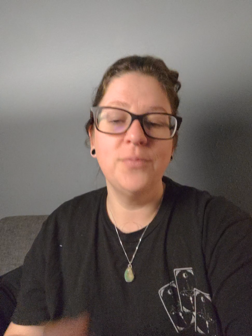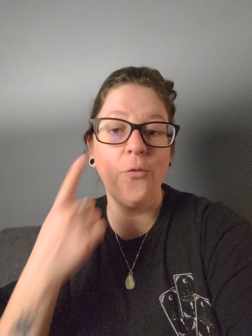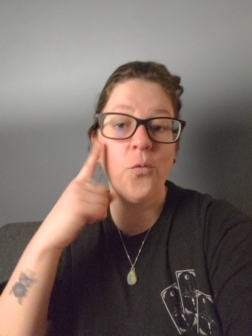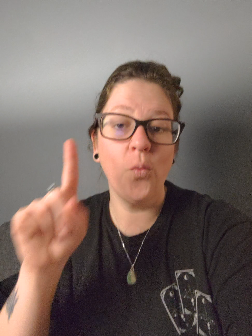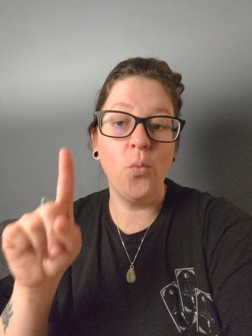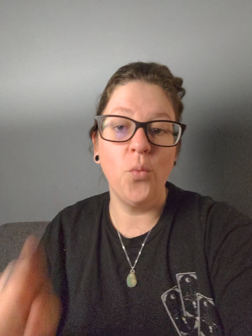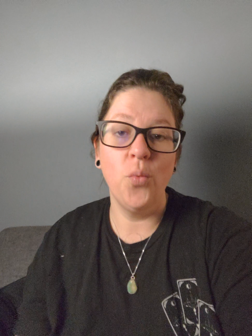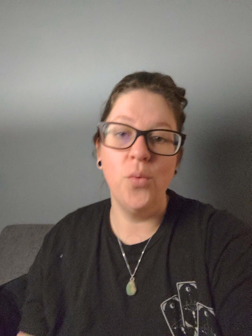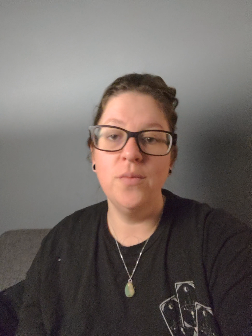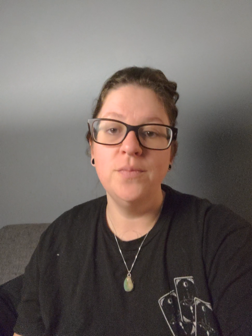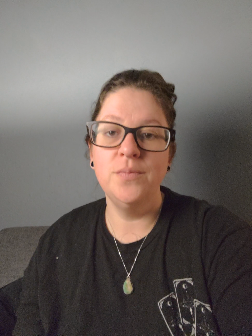for